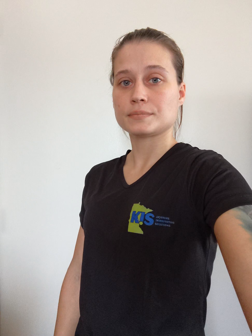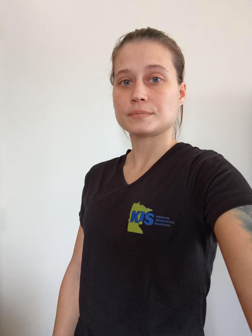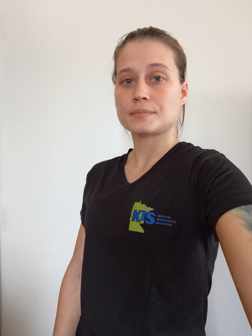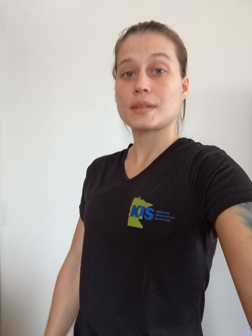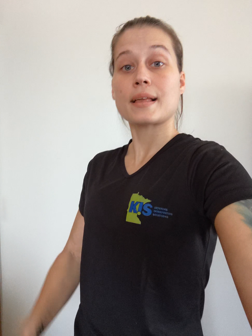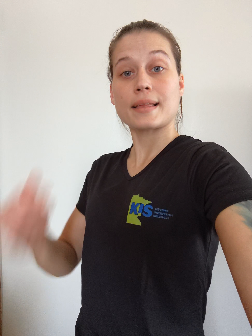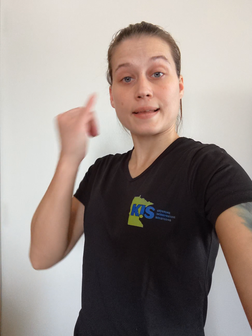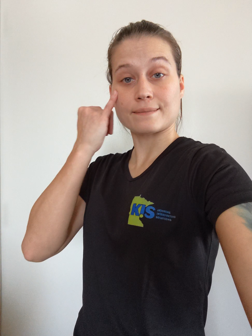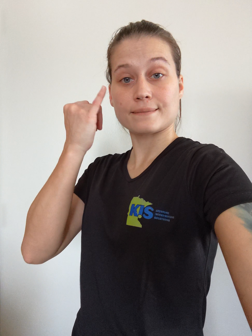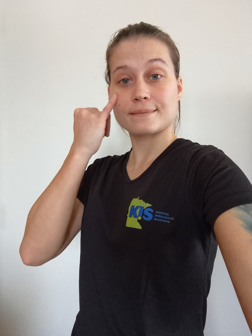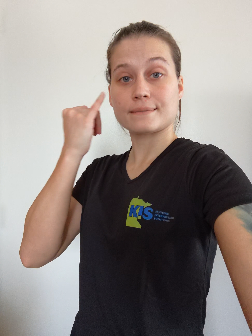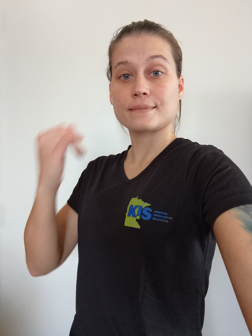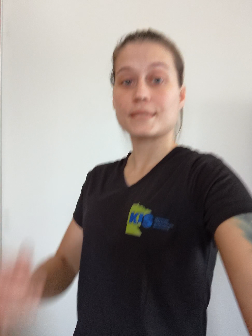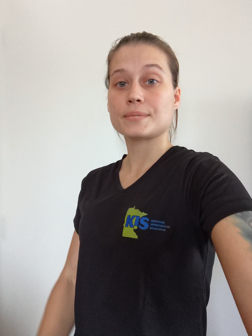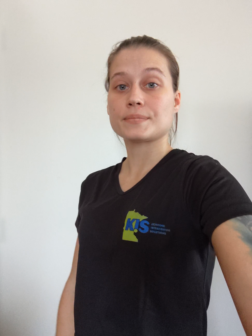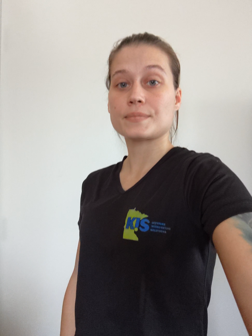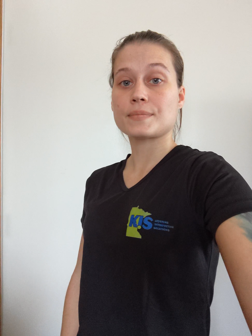if